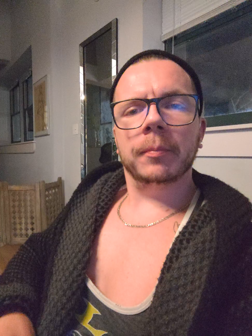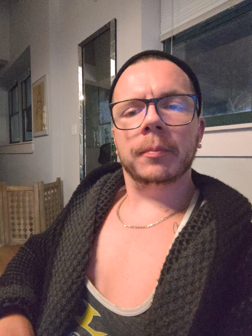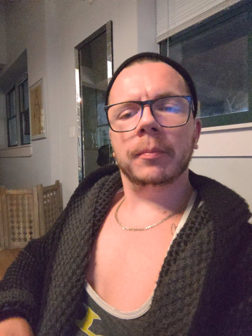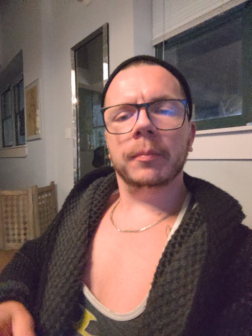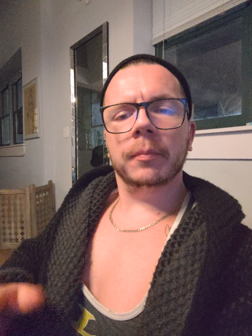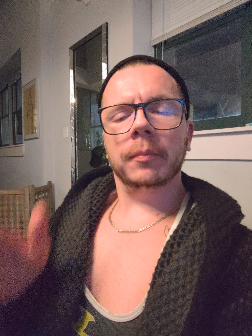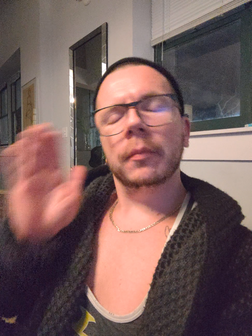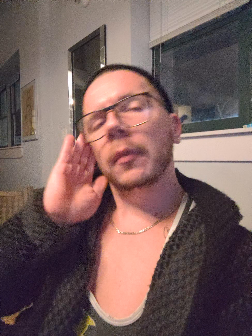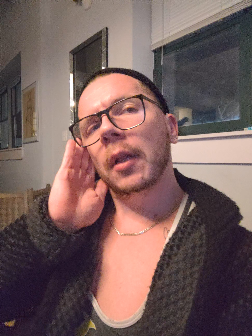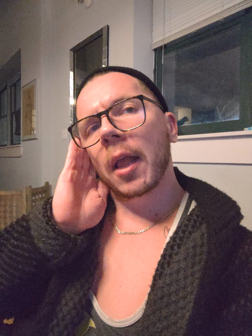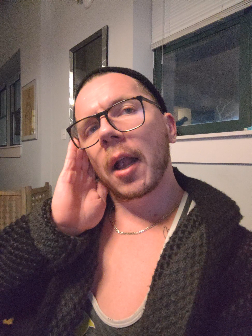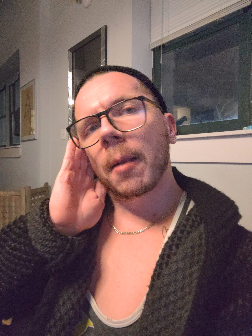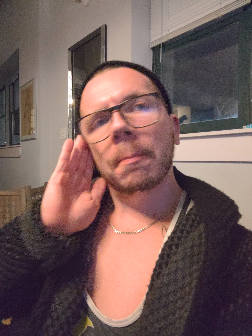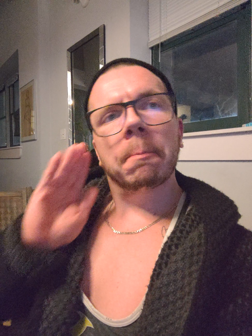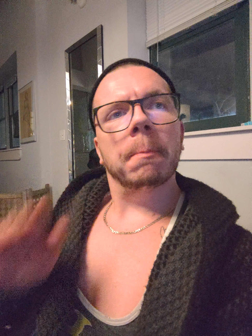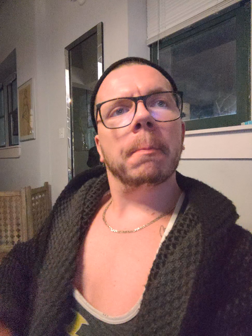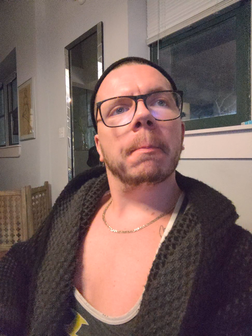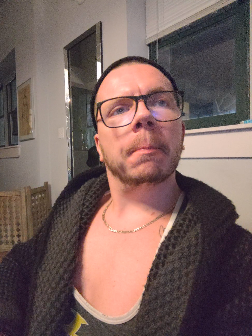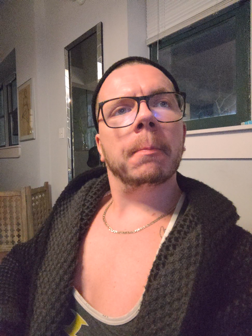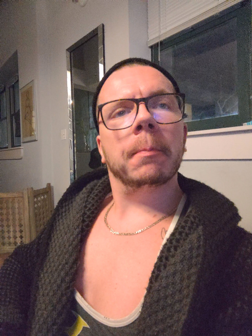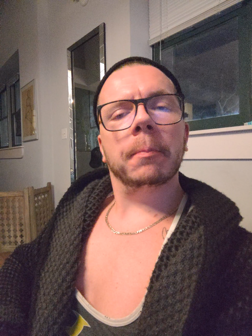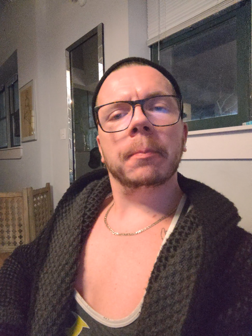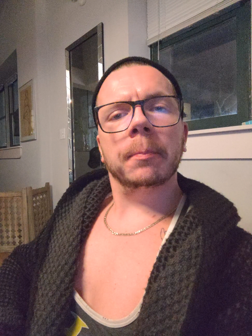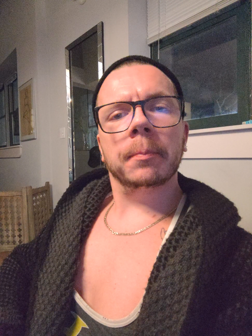nap